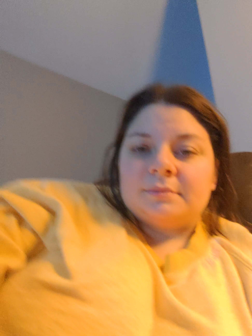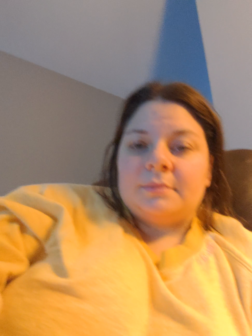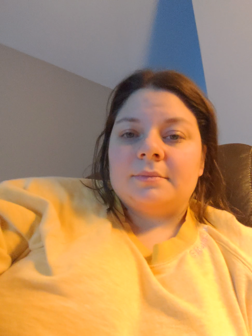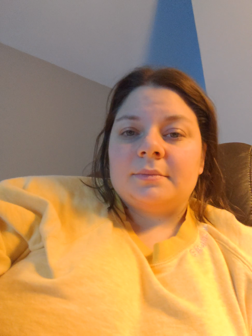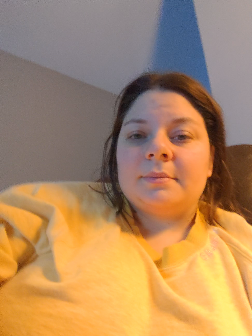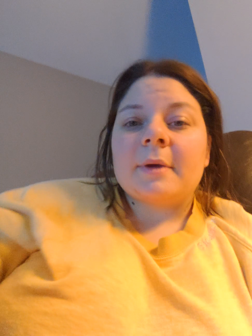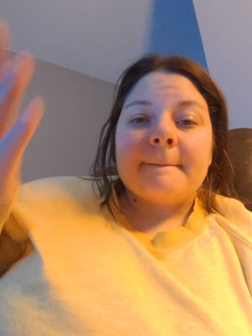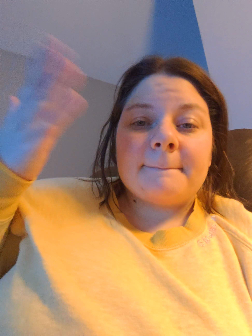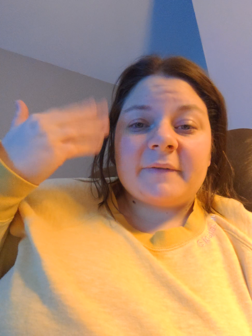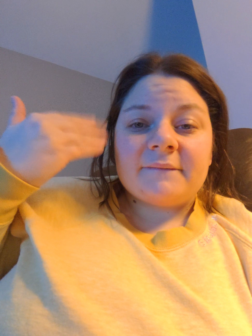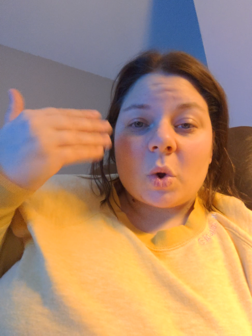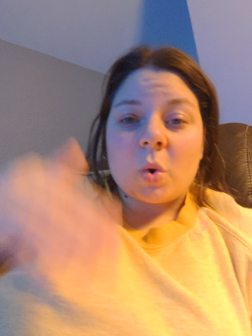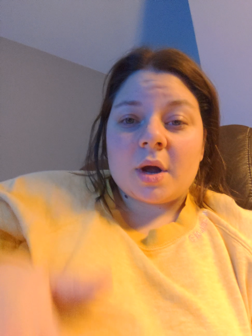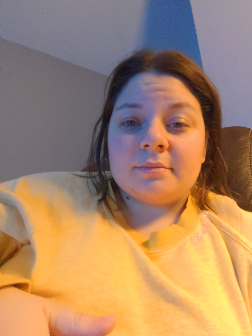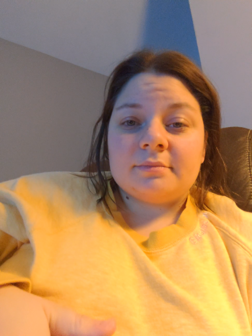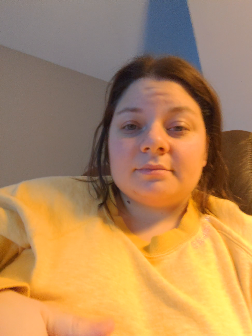before